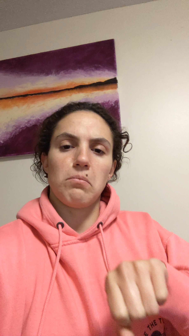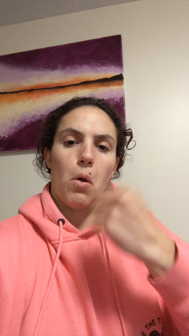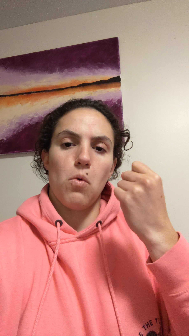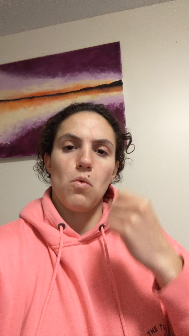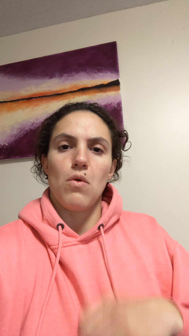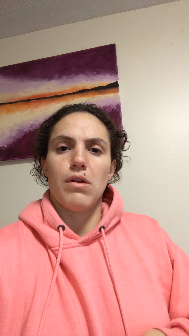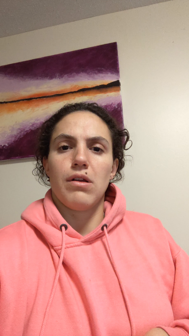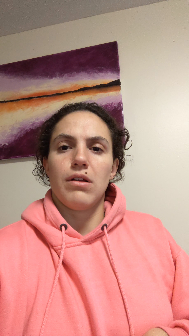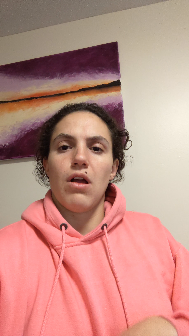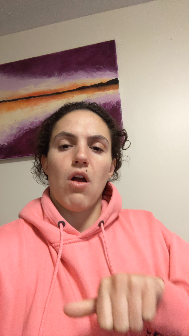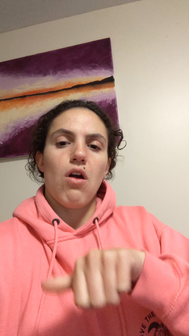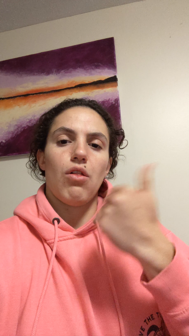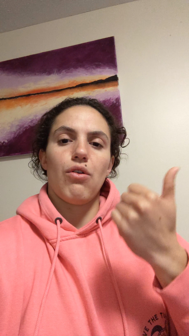other